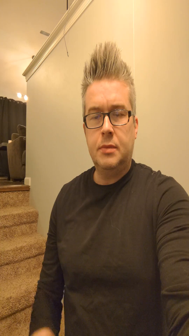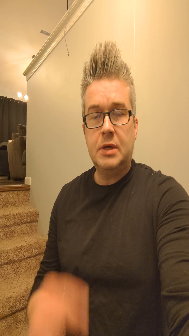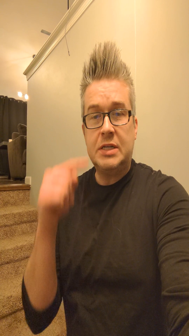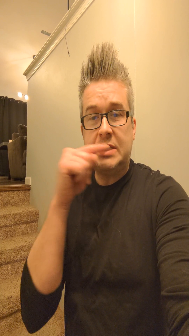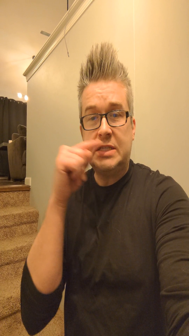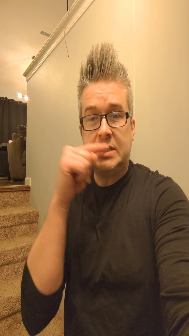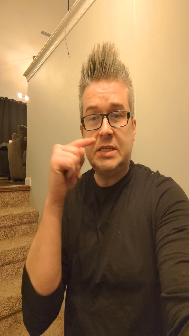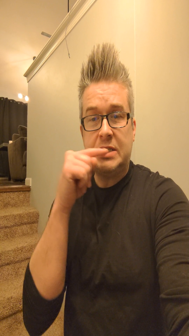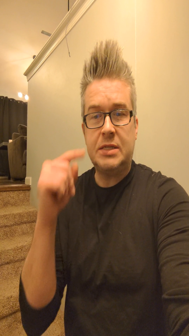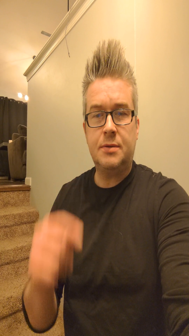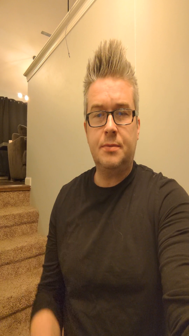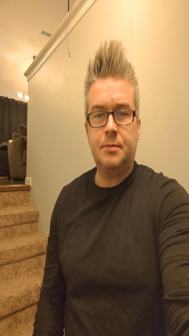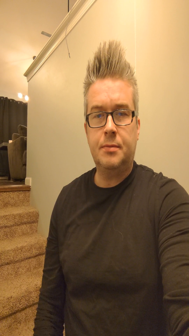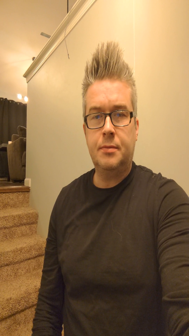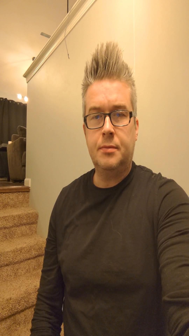toothbrush